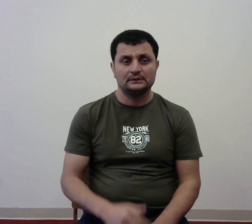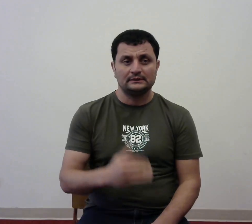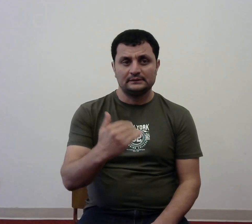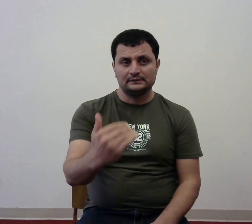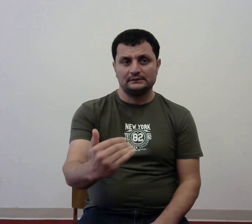siz